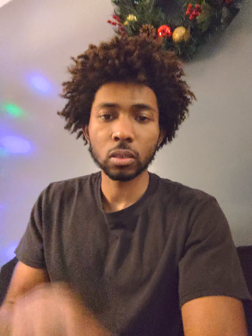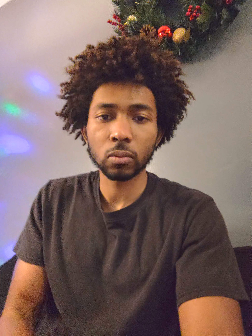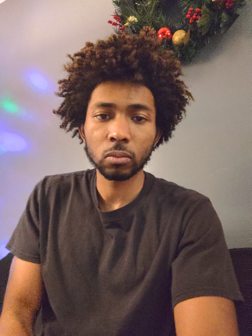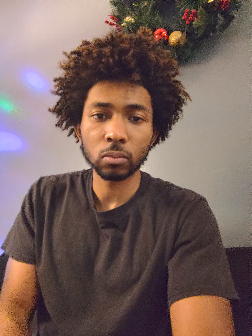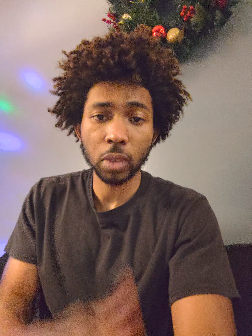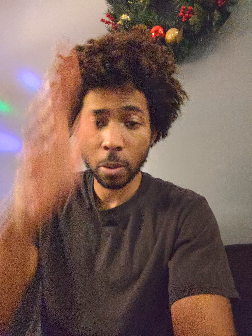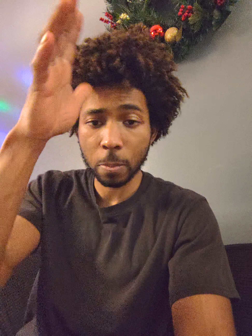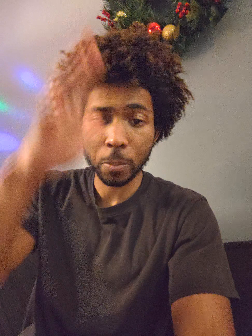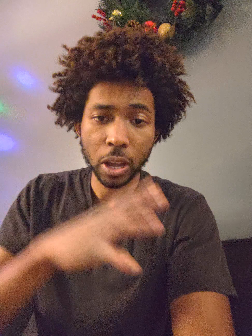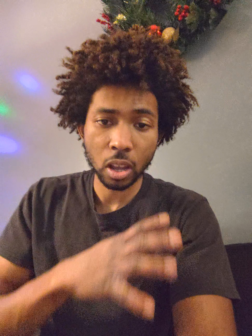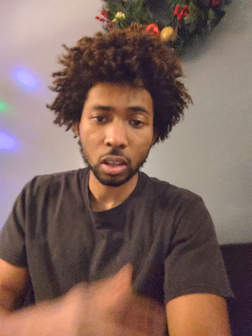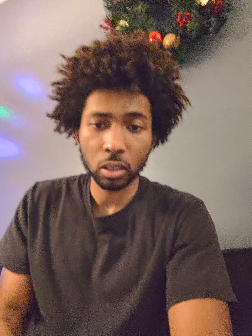man